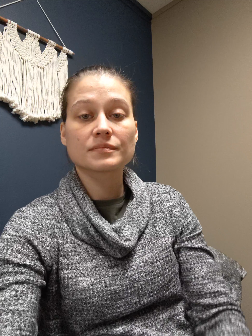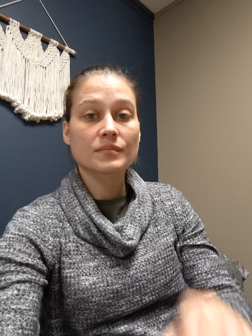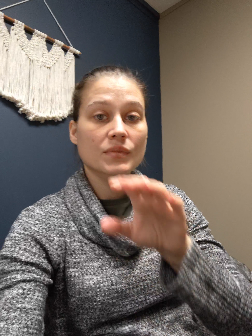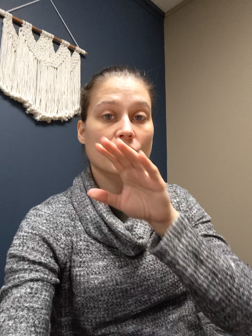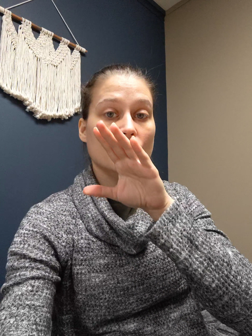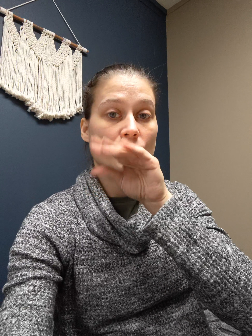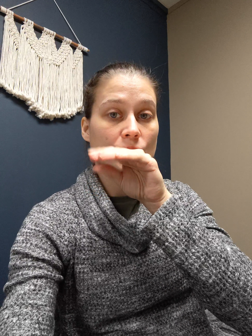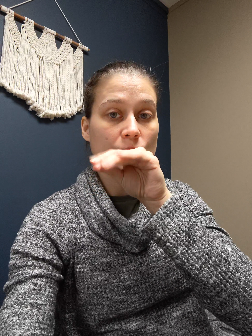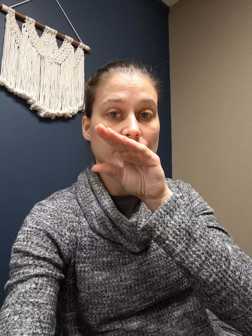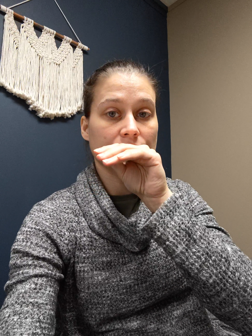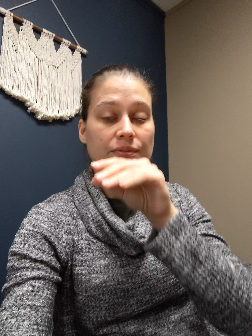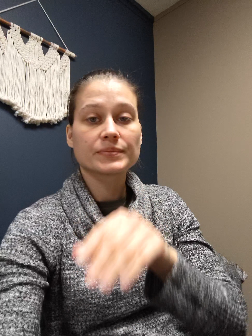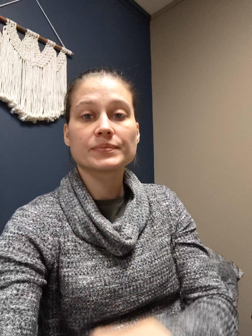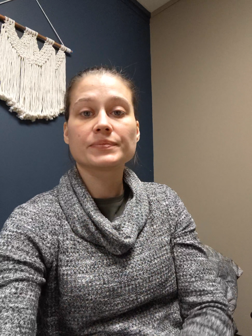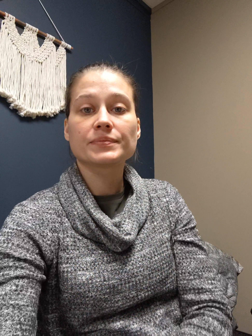goose